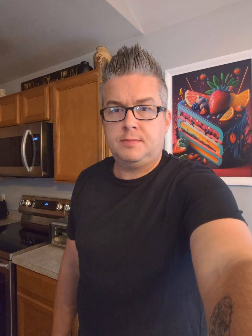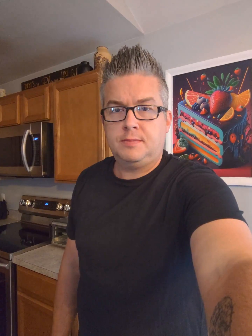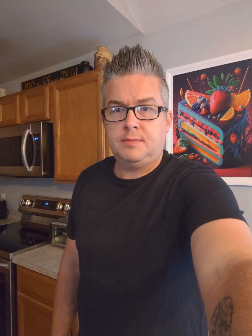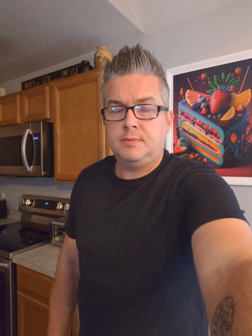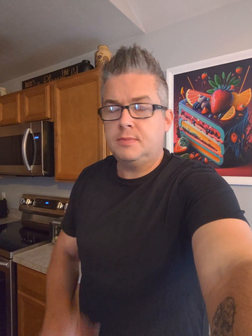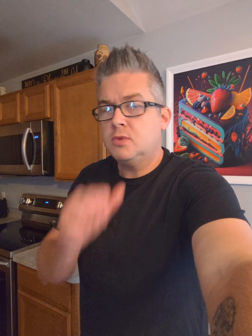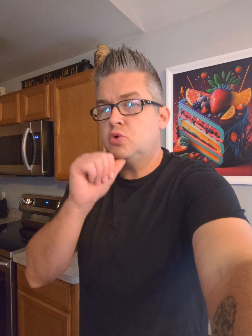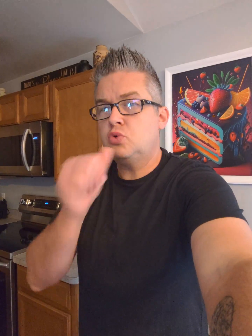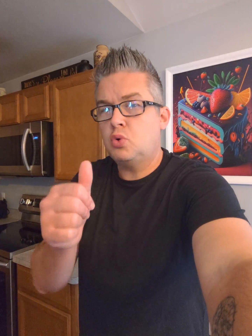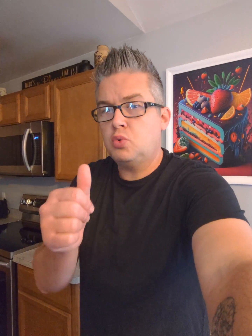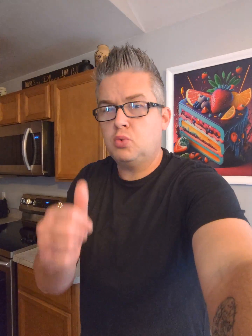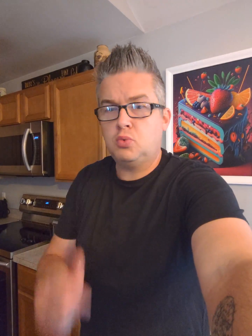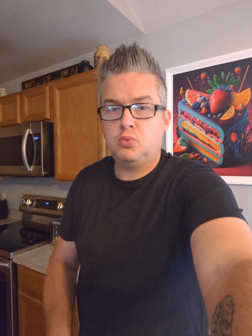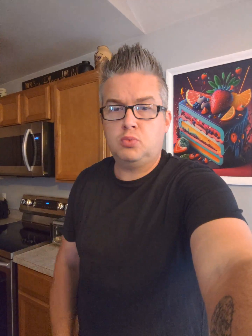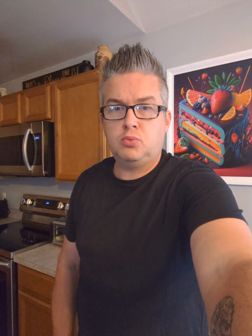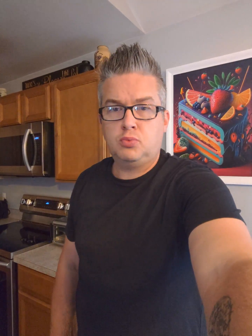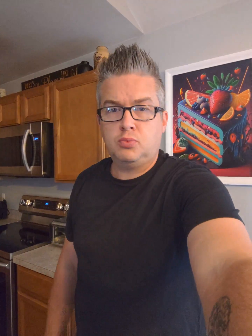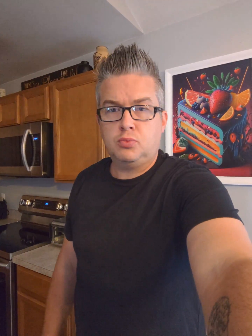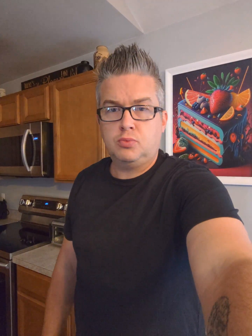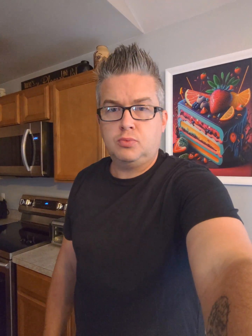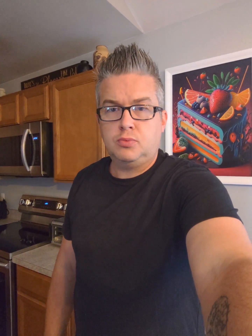don't